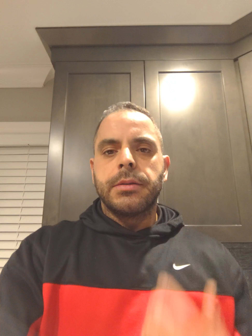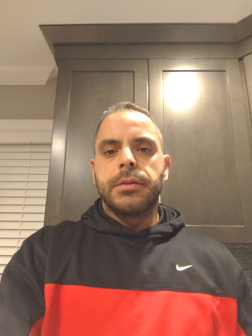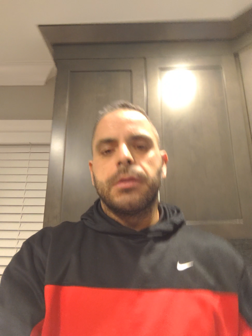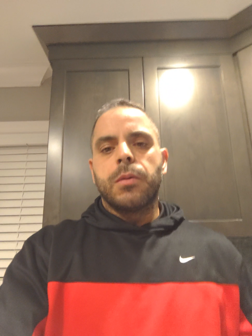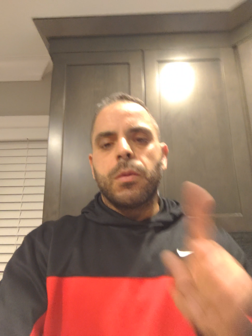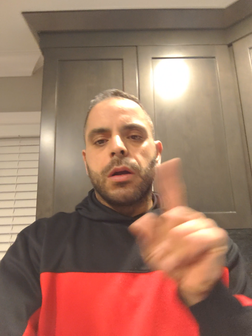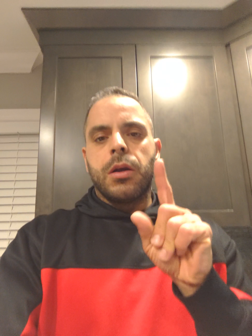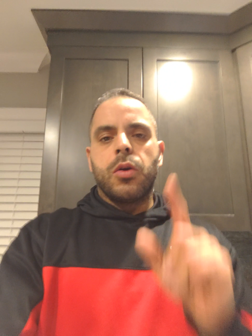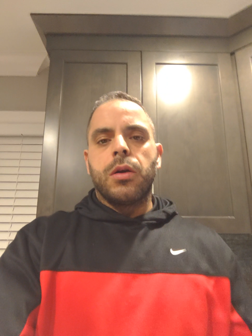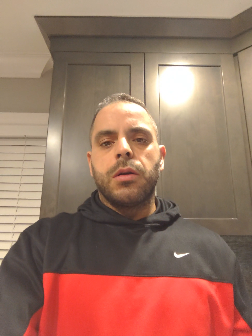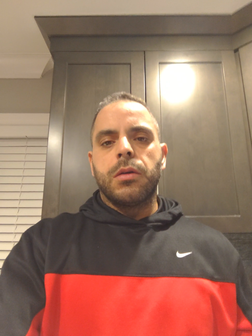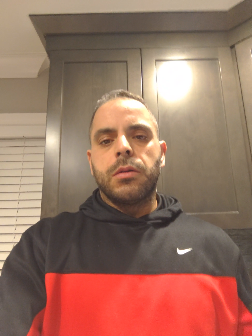where